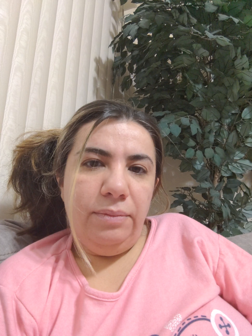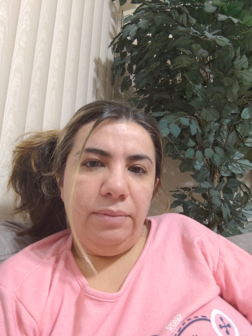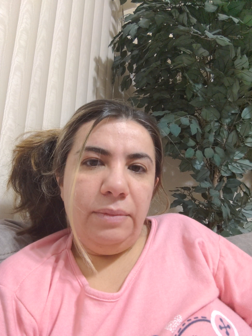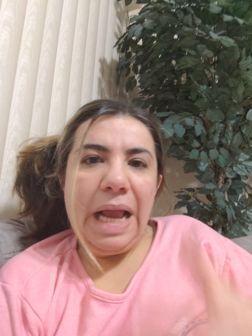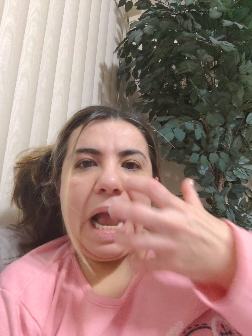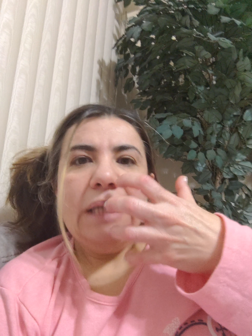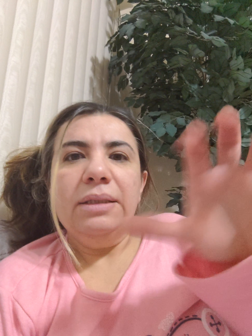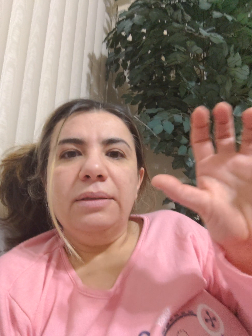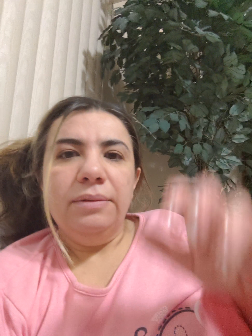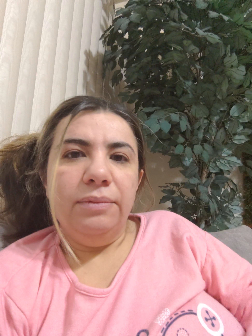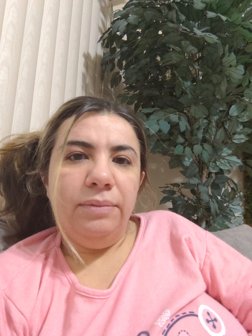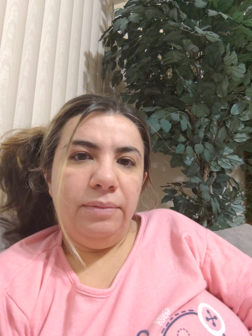hot